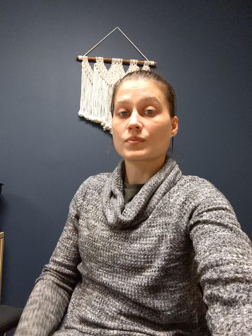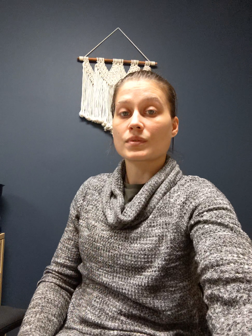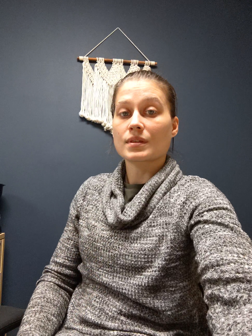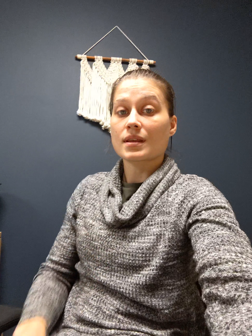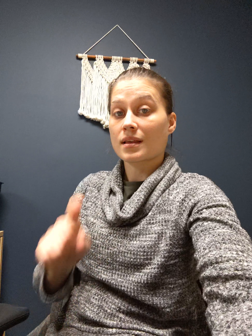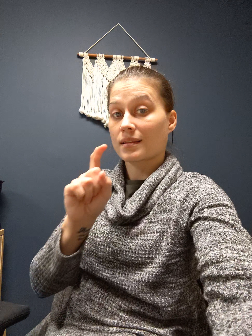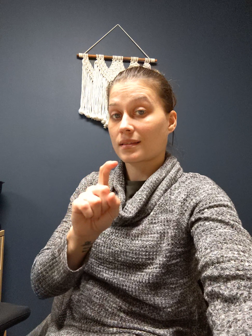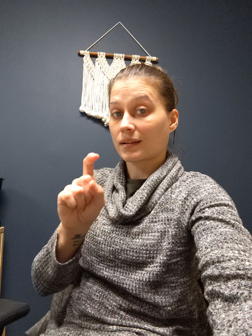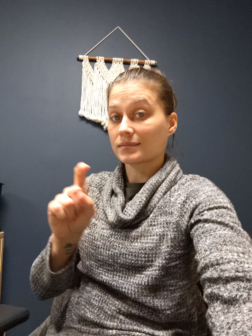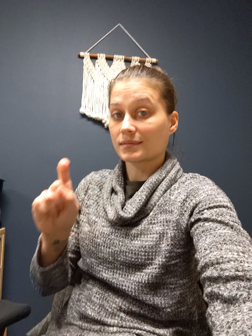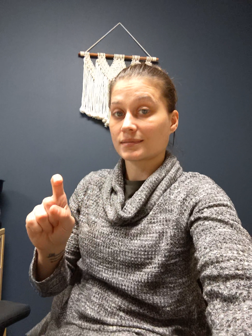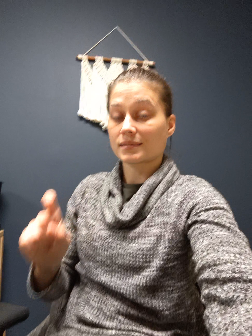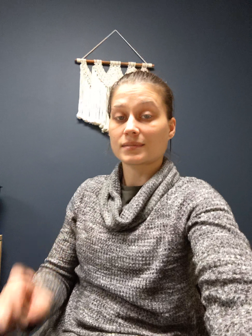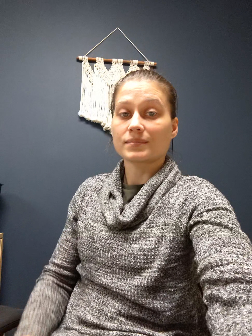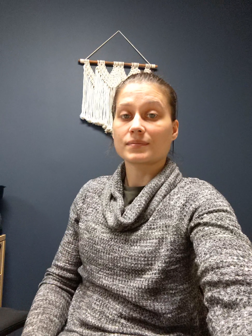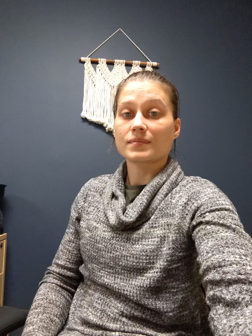closet